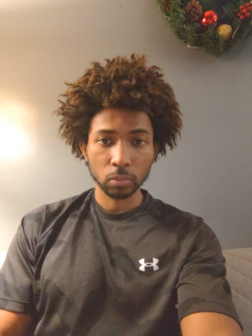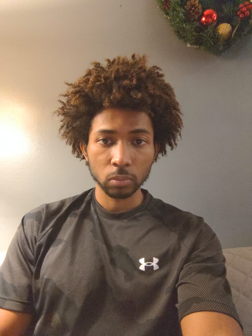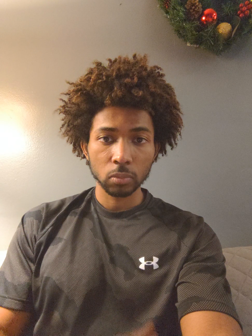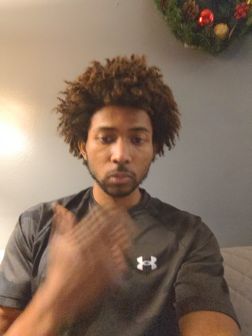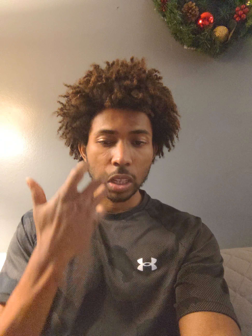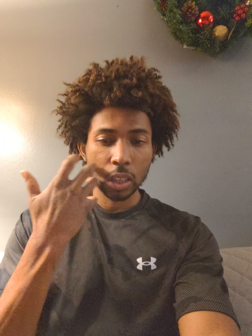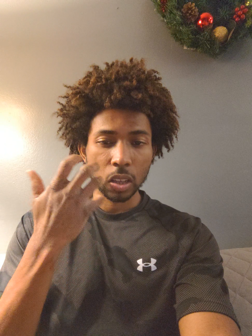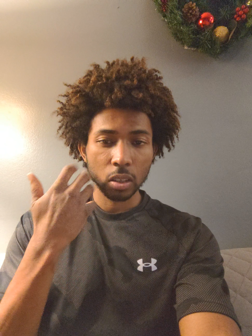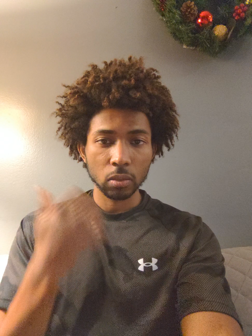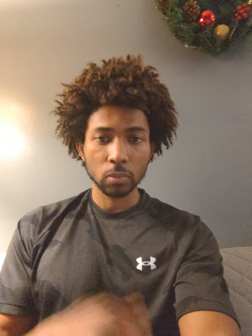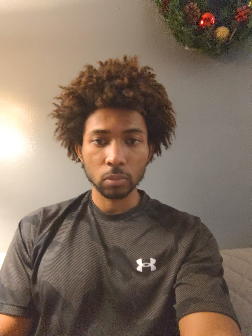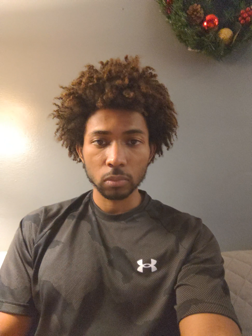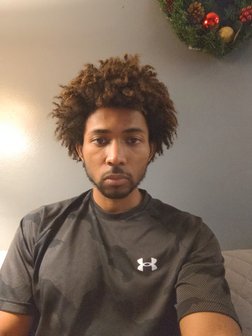tiger